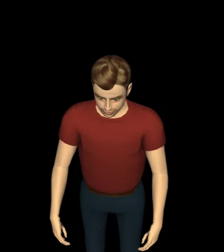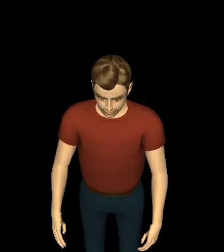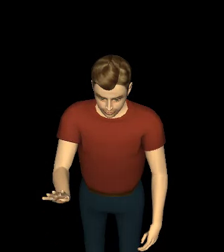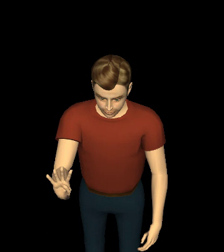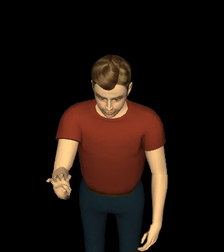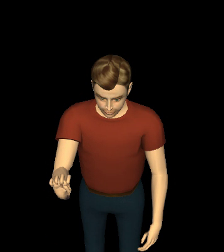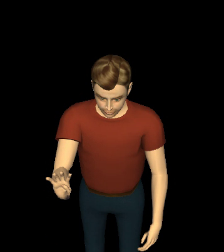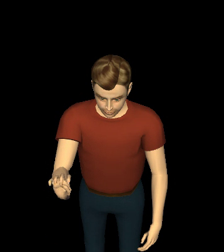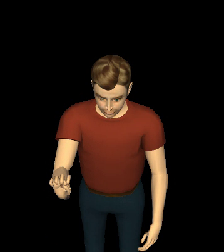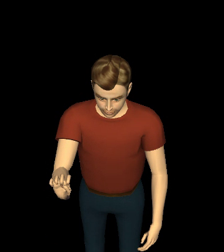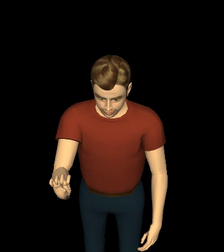40